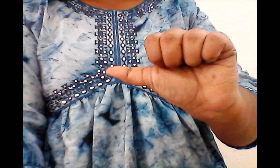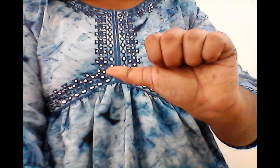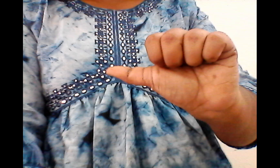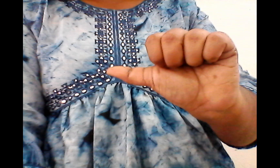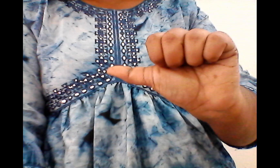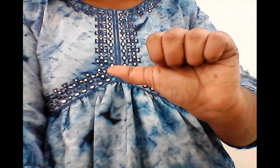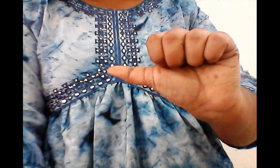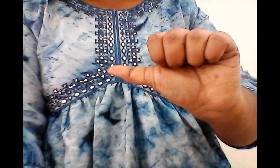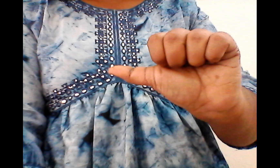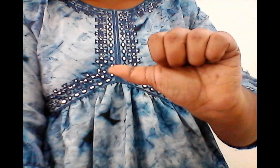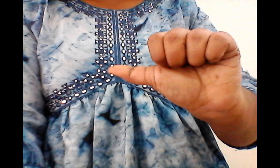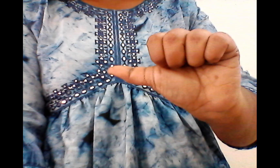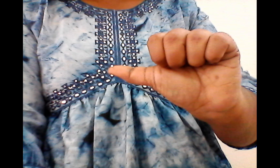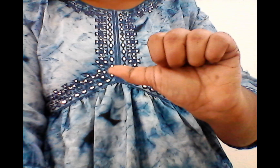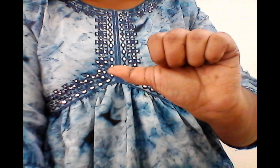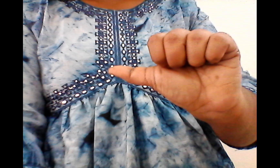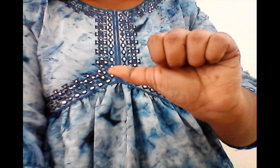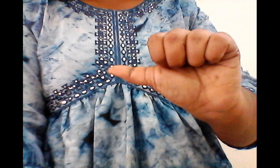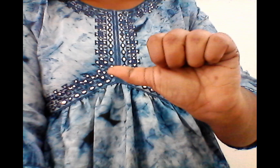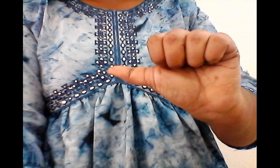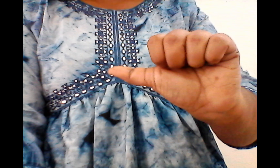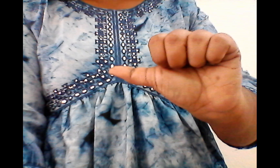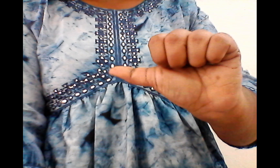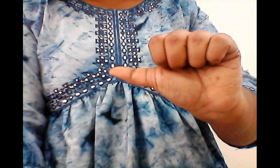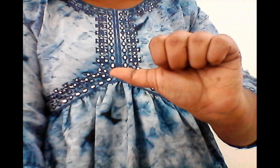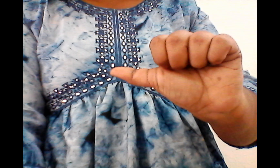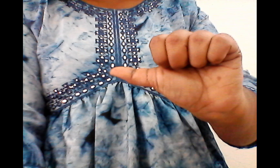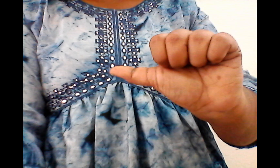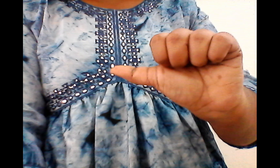എ